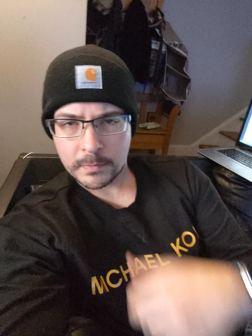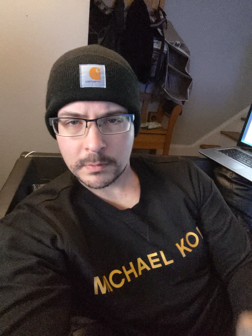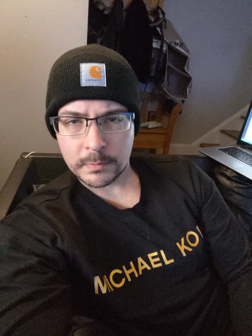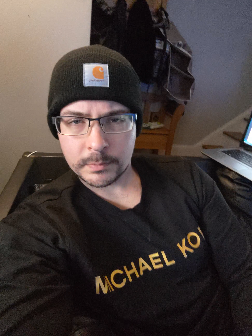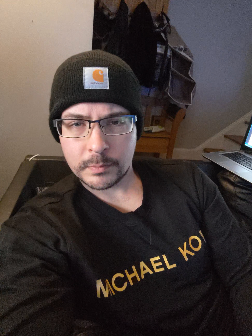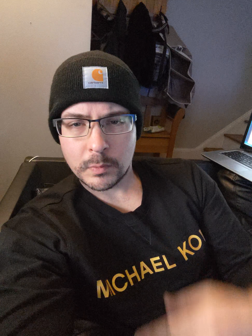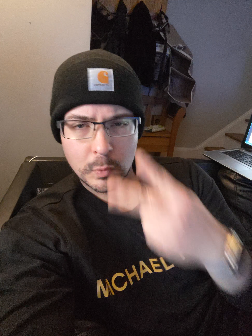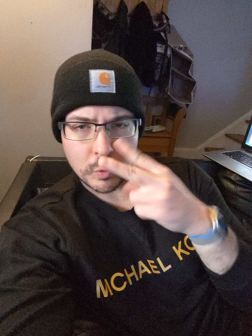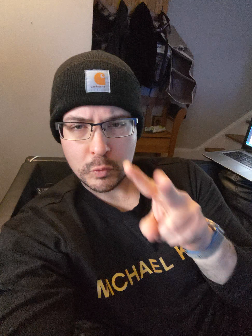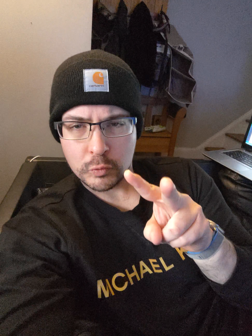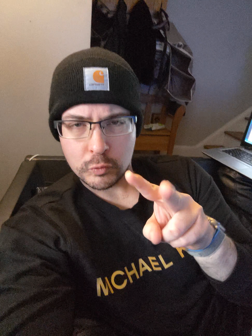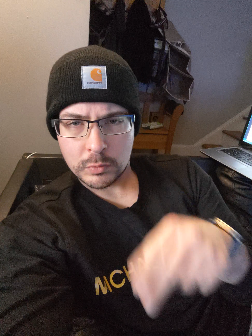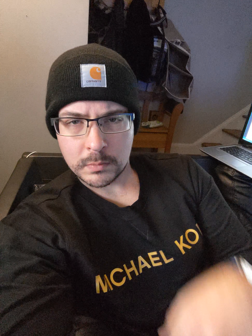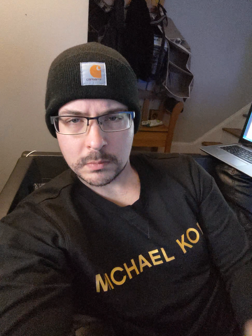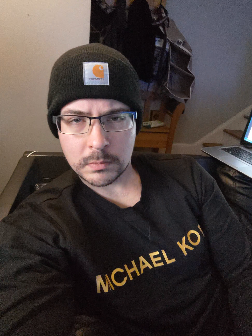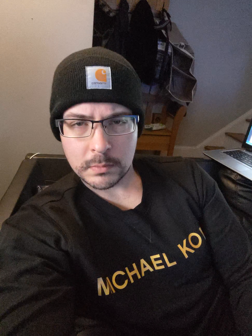look